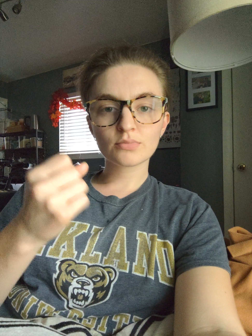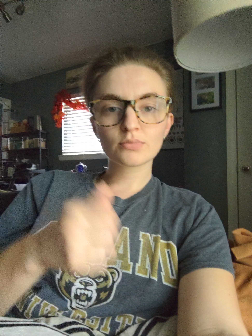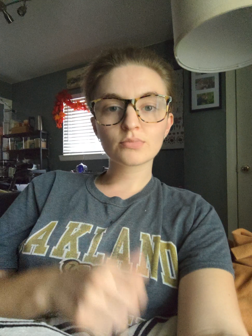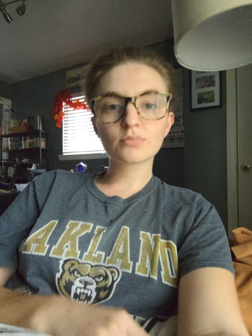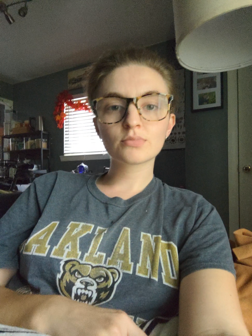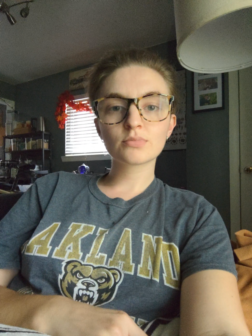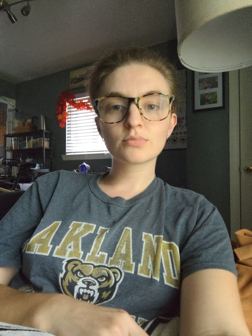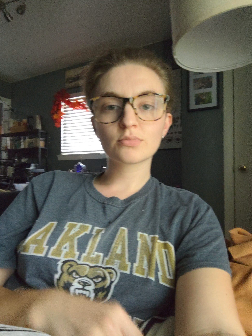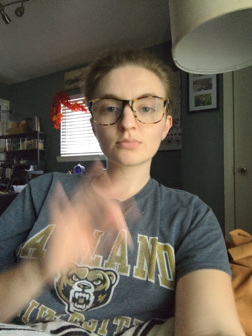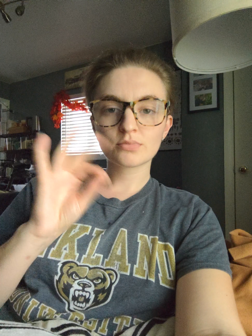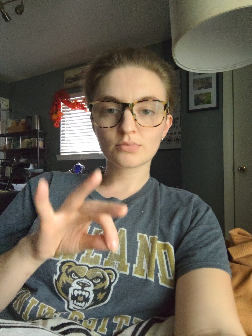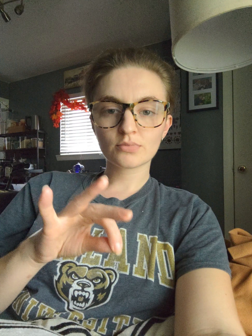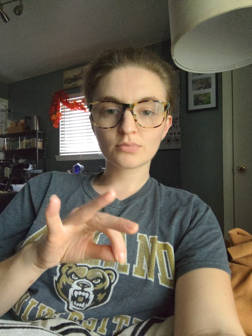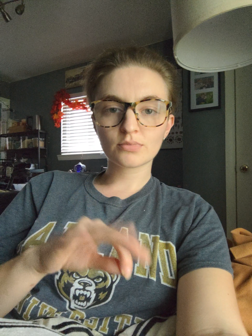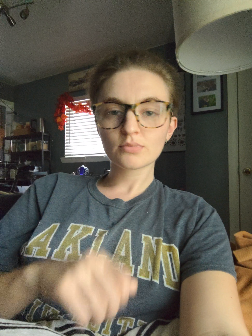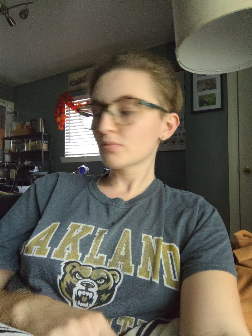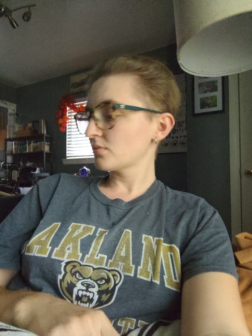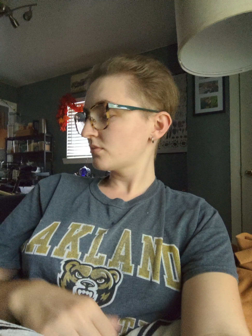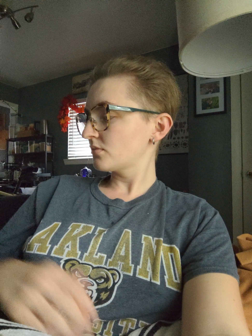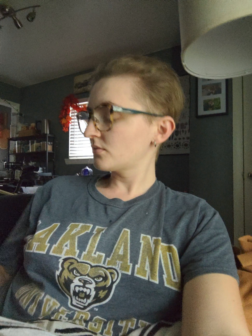fit